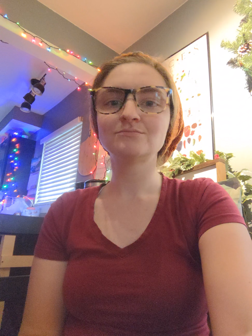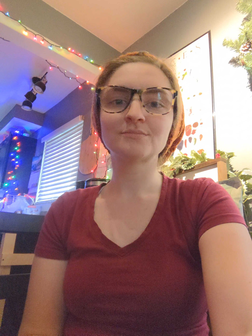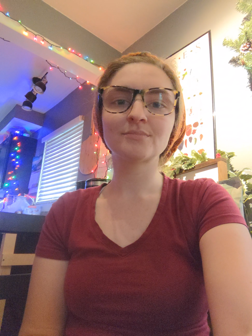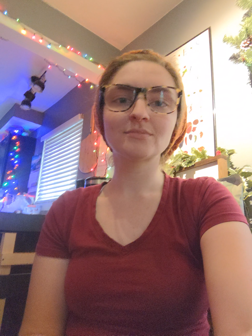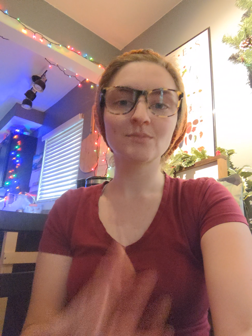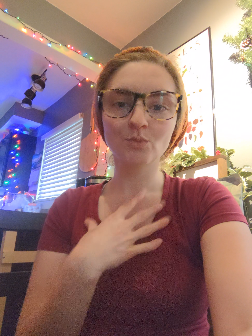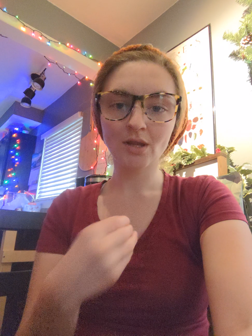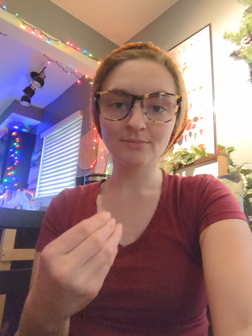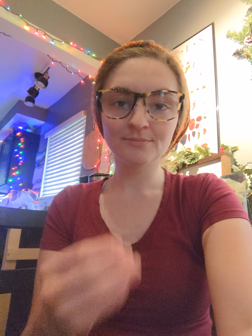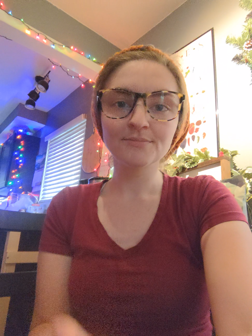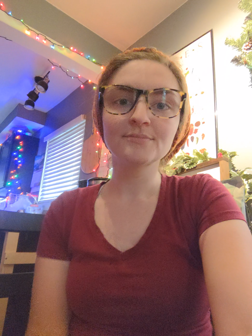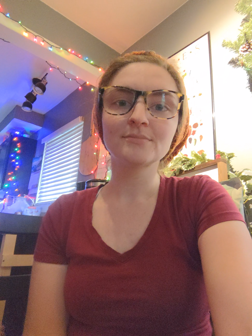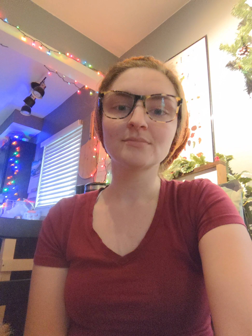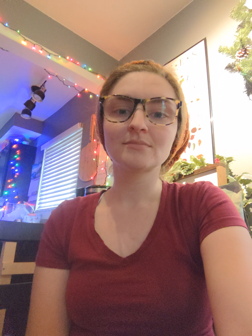white